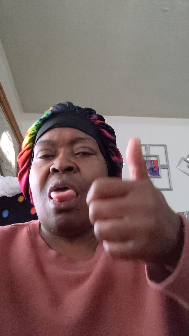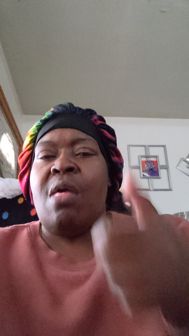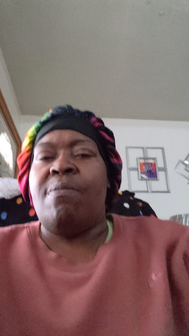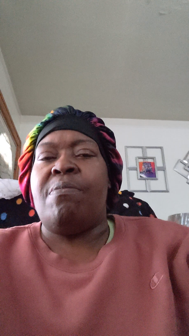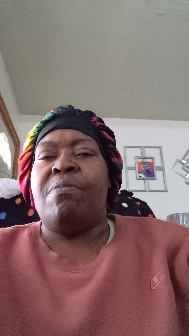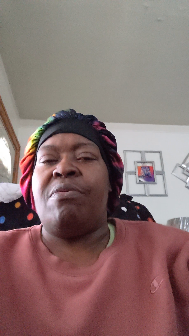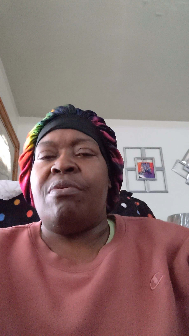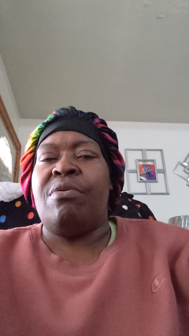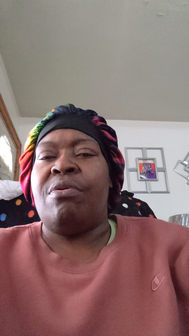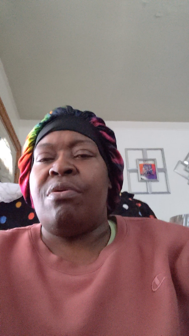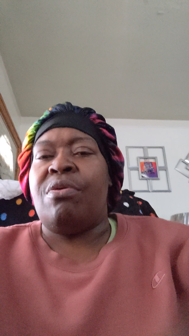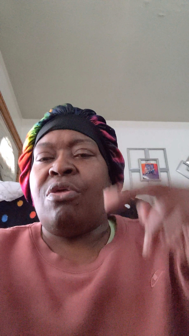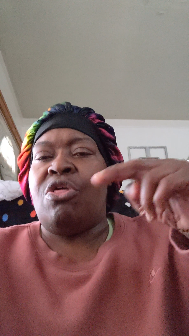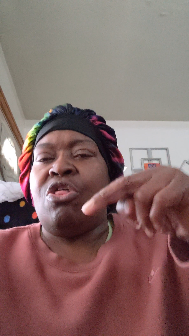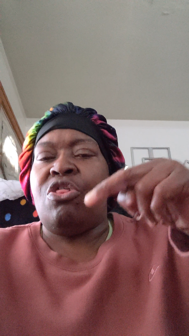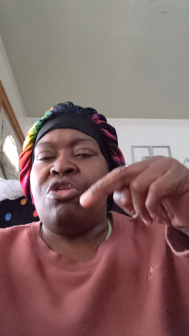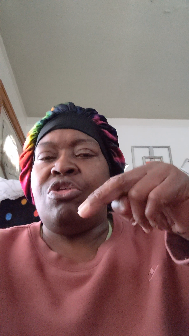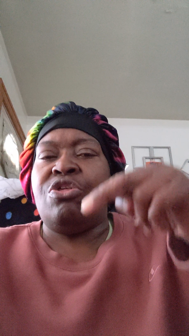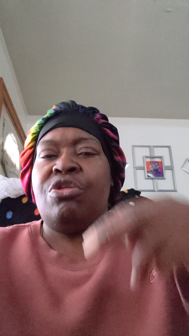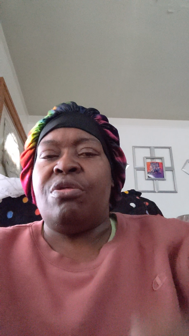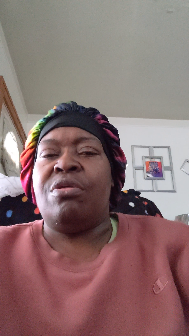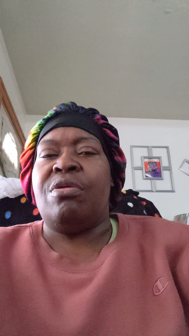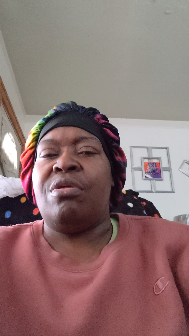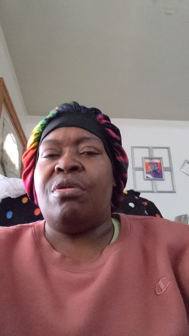nurse